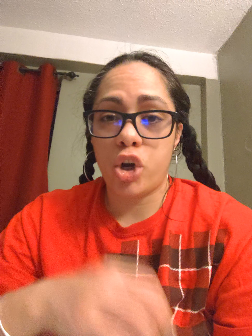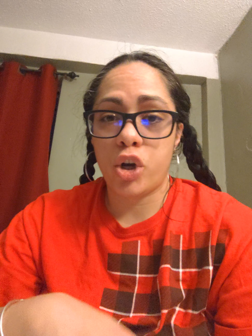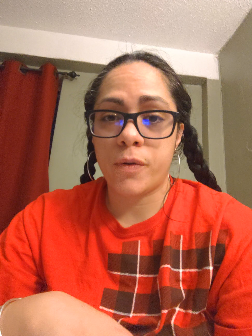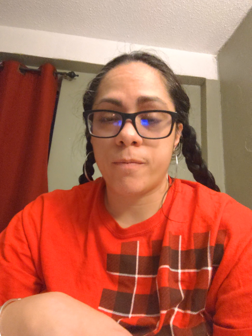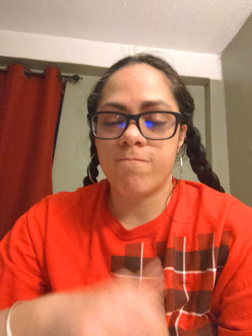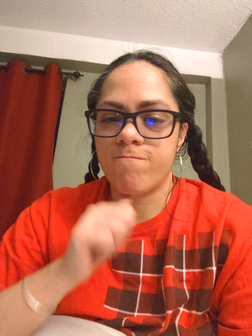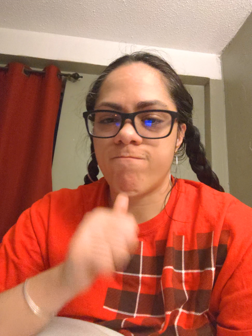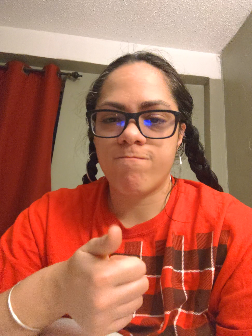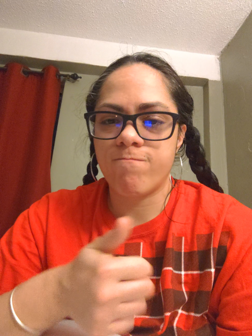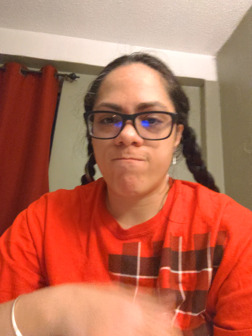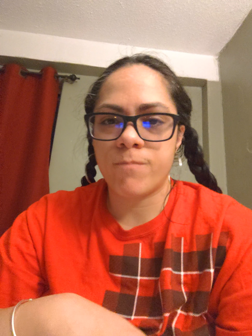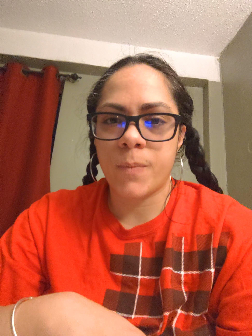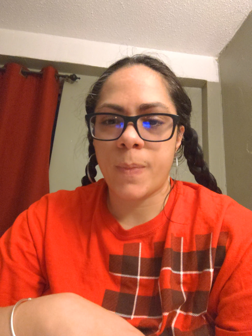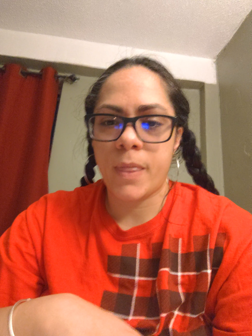not